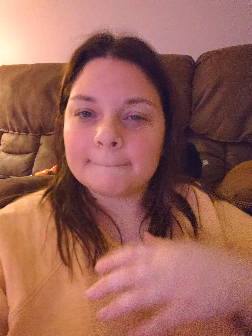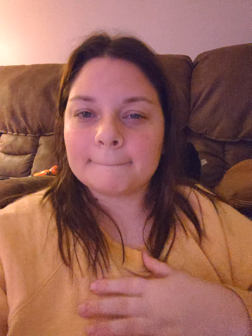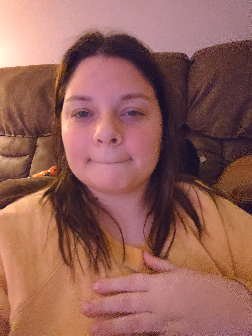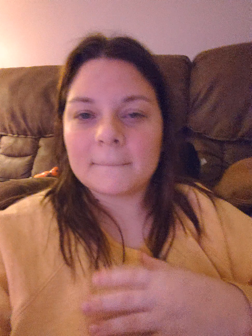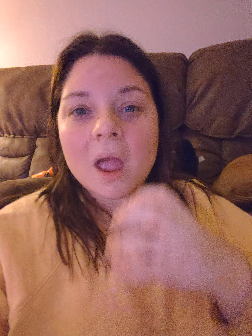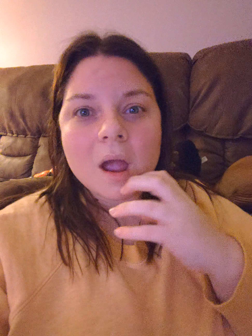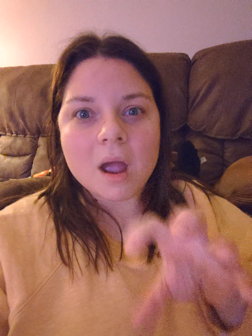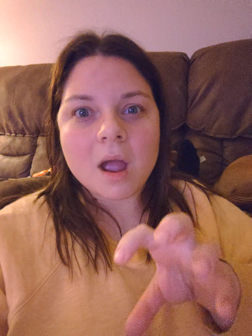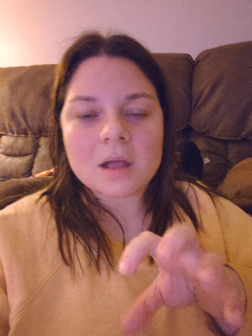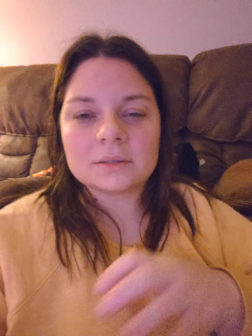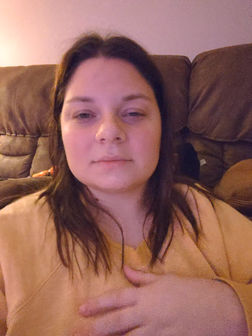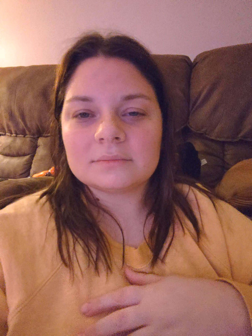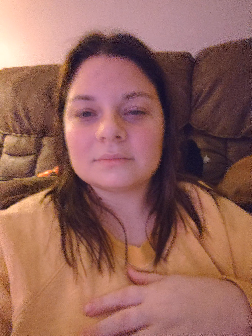hot